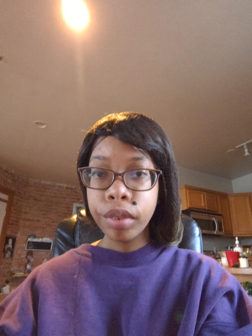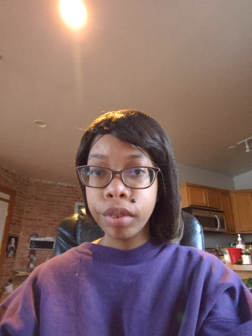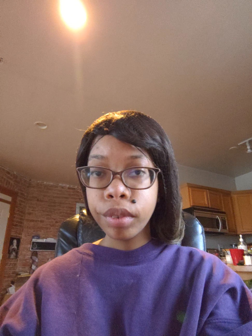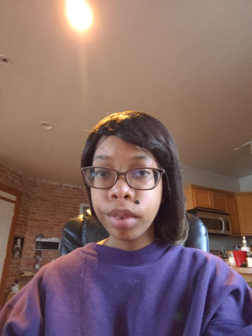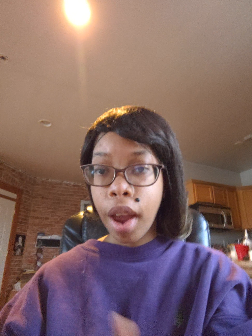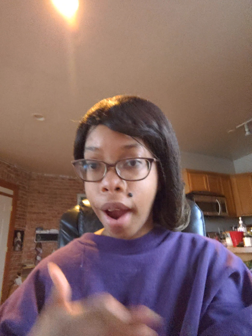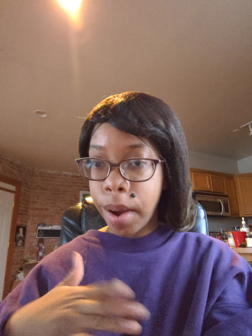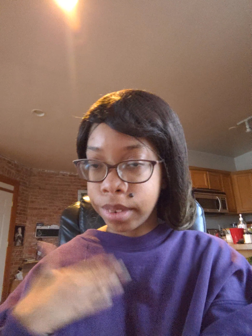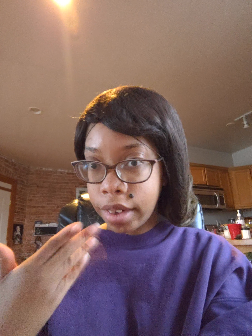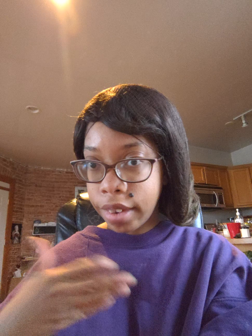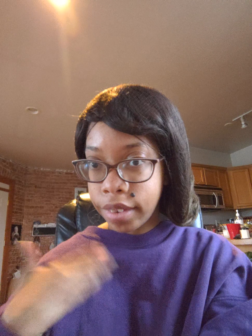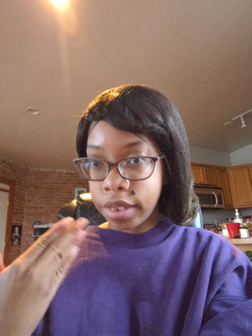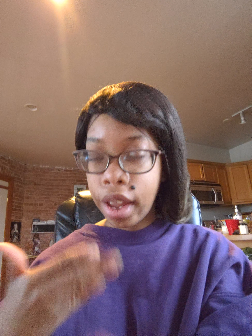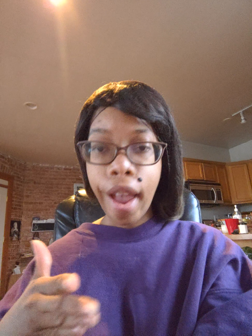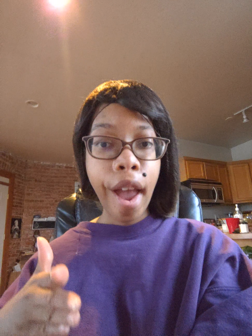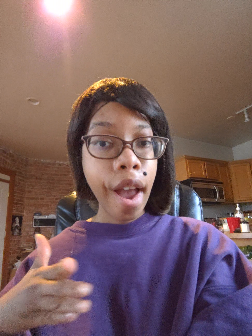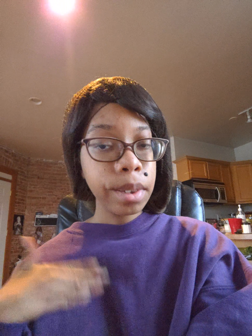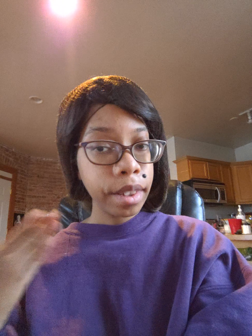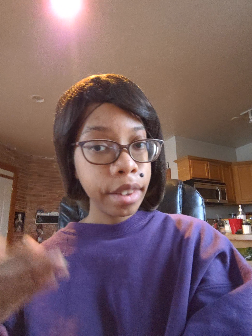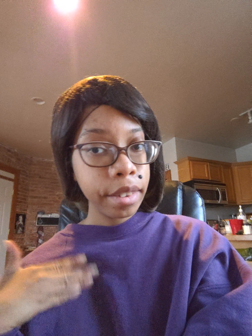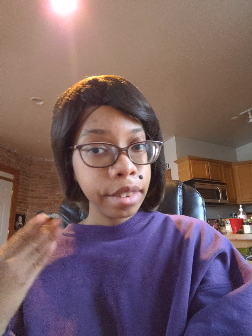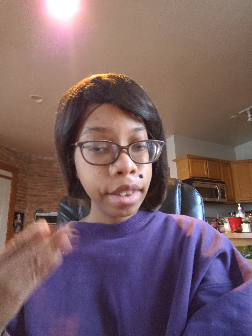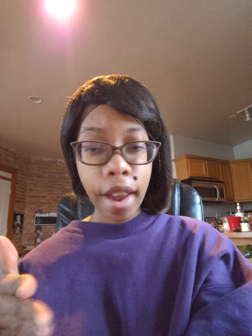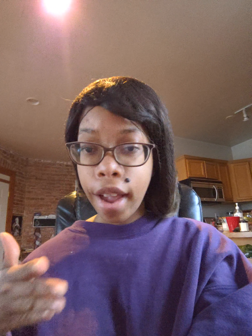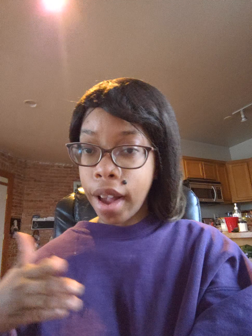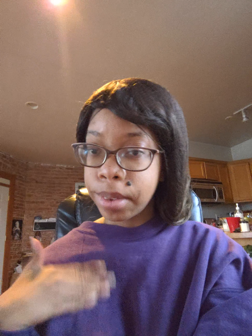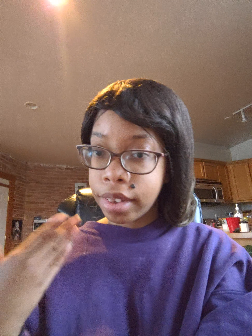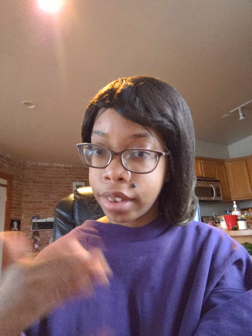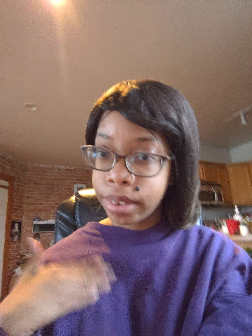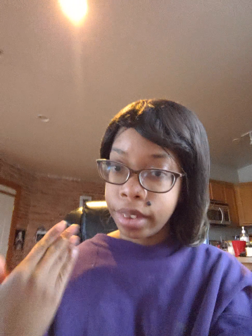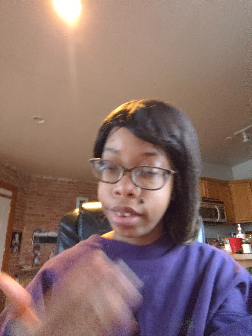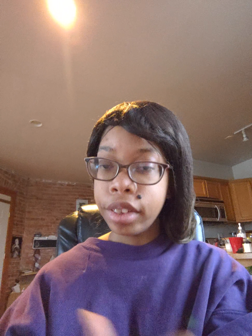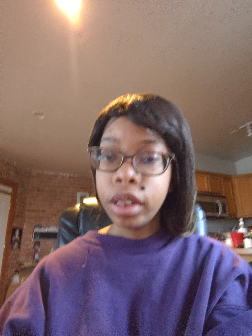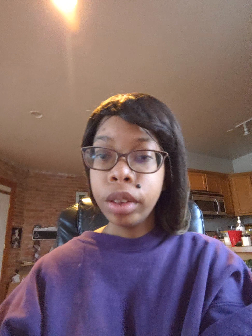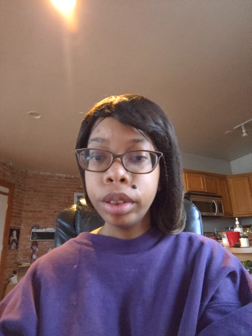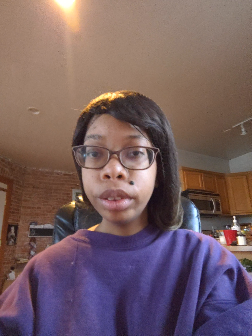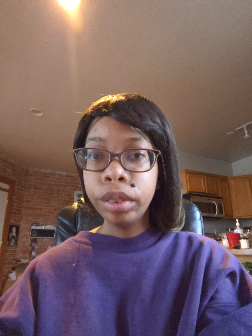happy